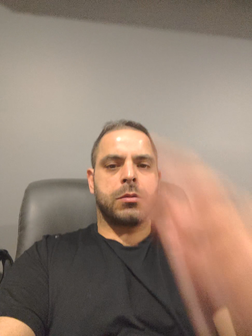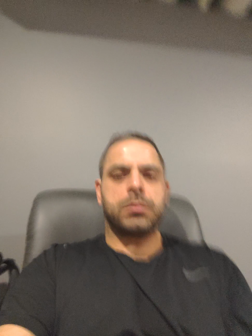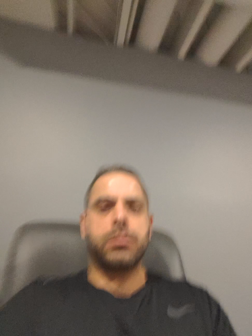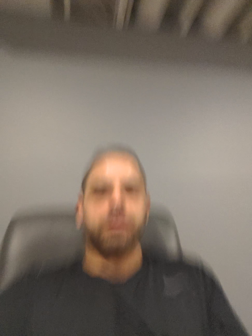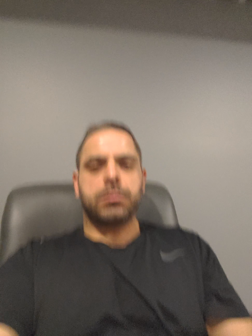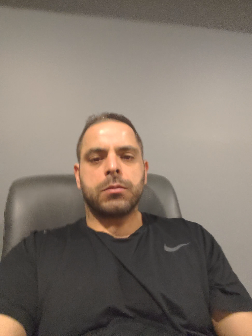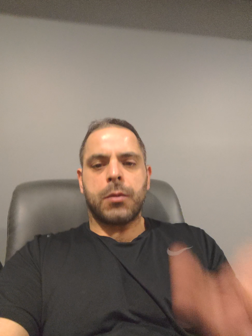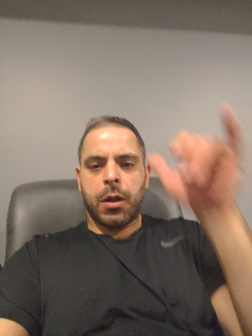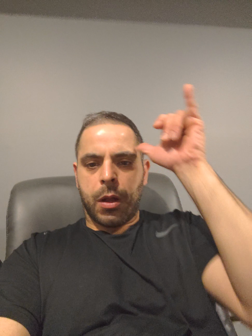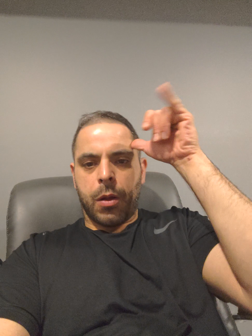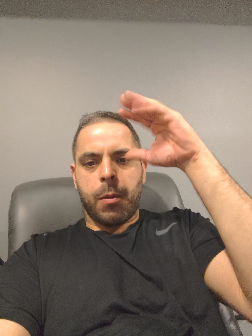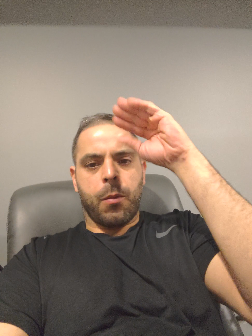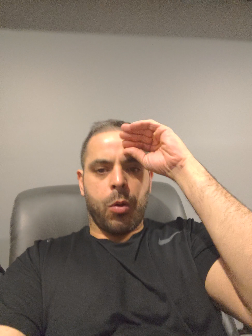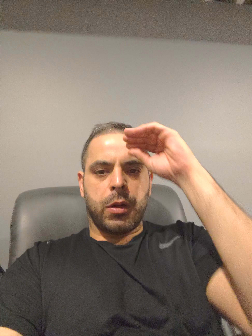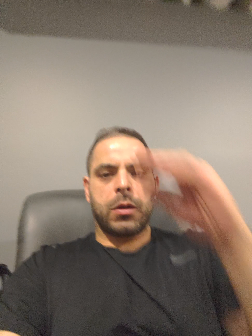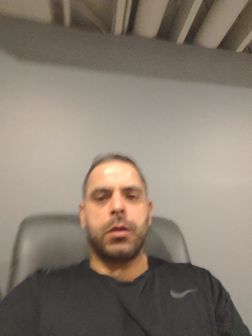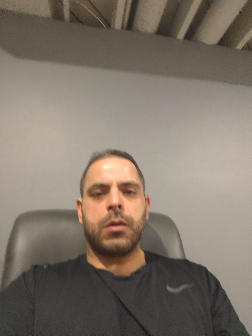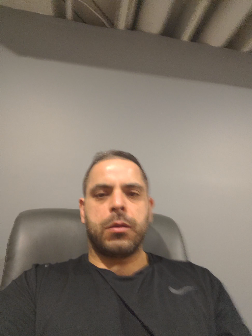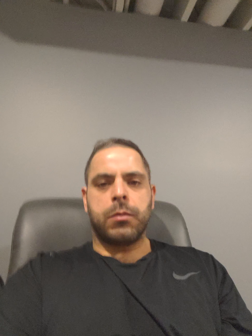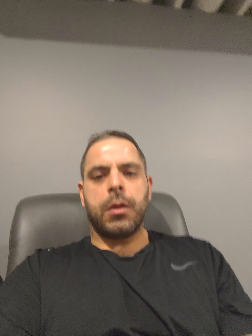cowboy